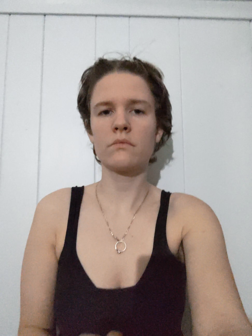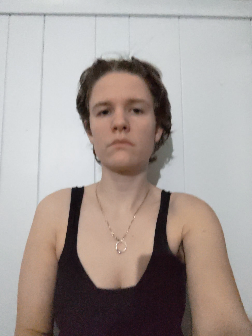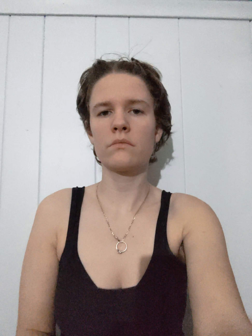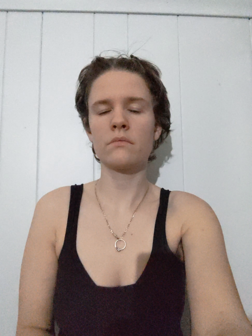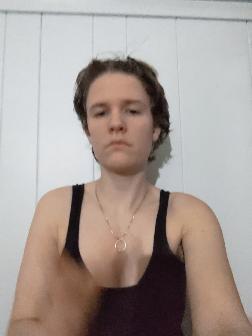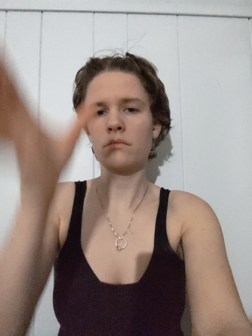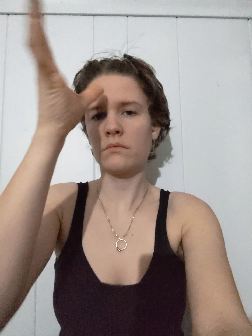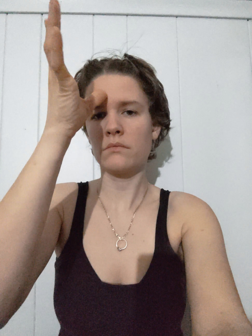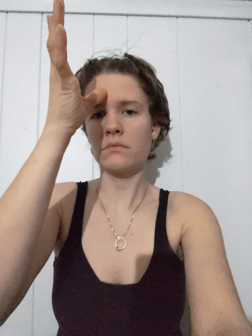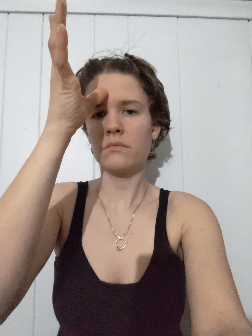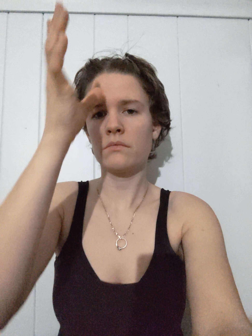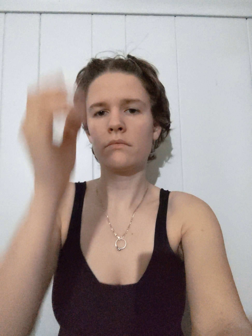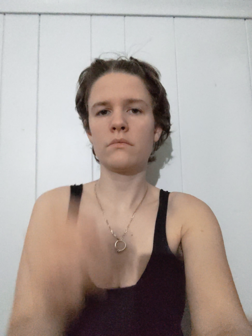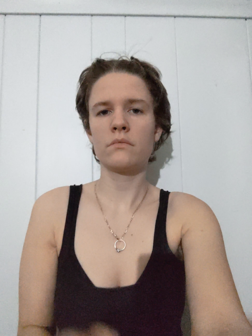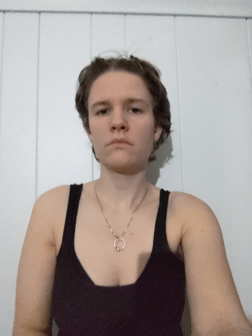dad